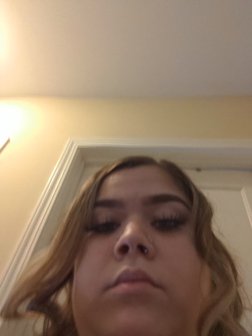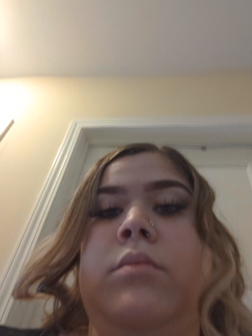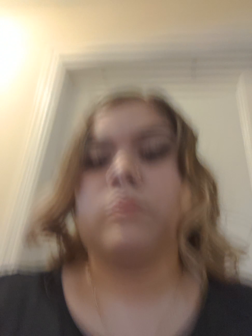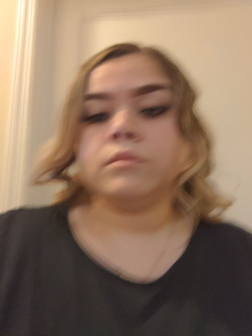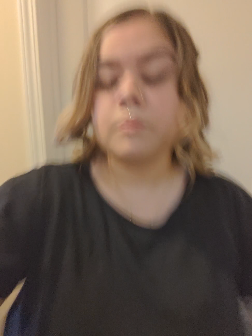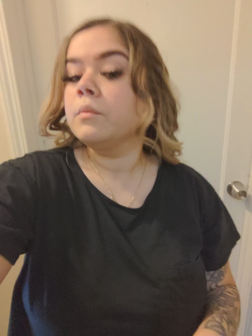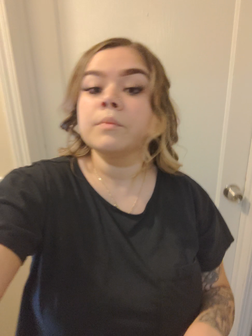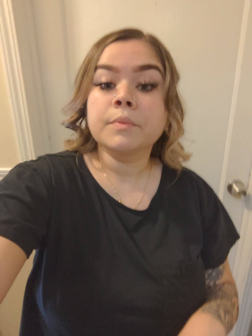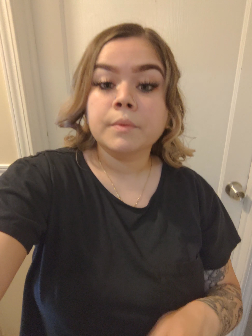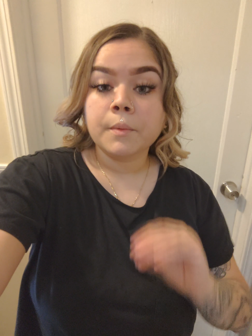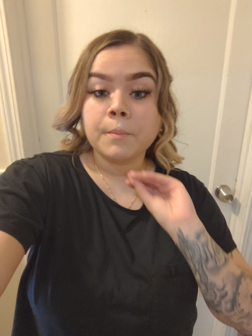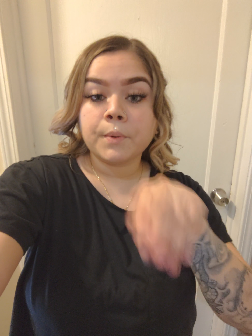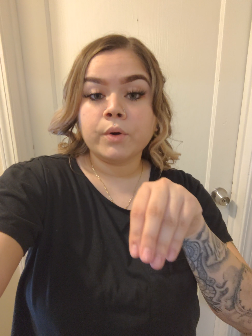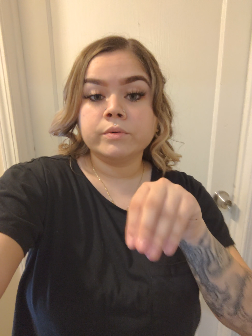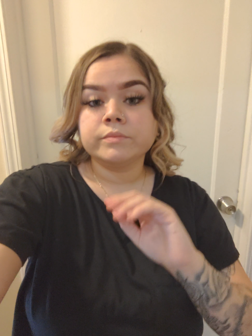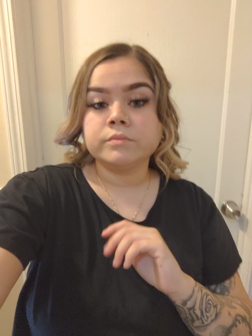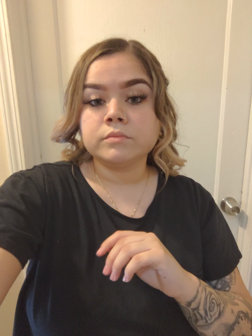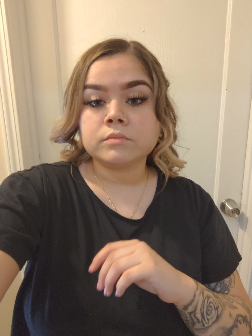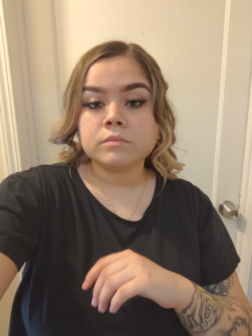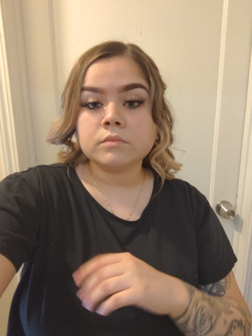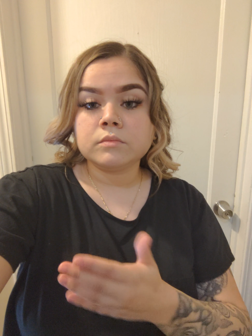put